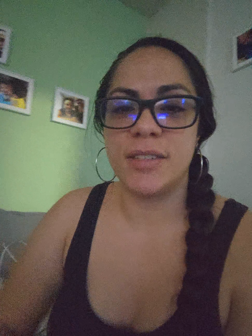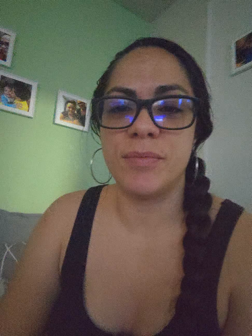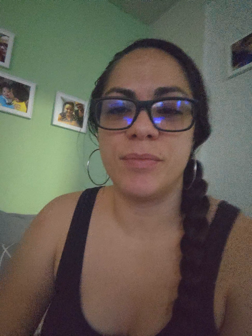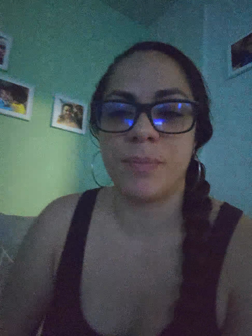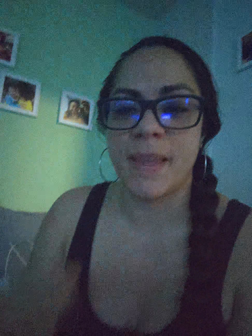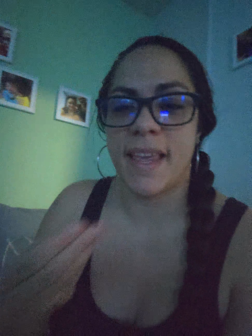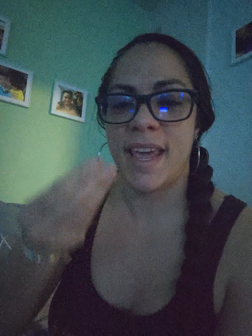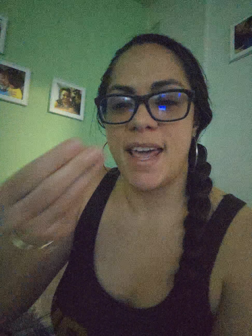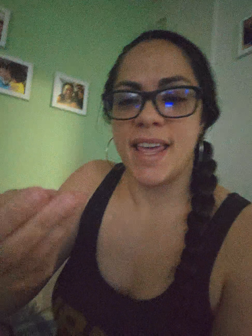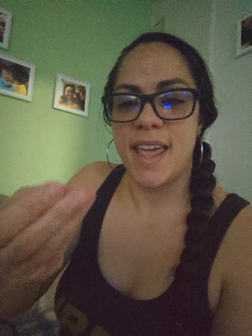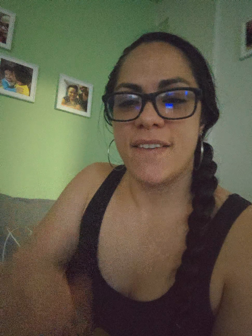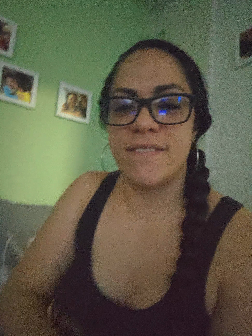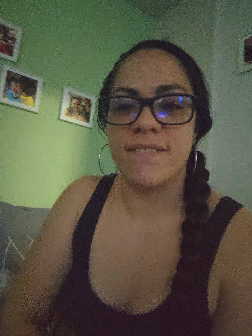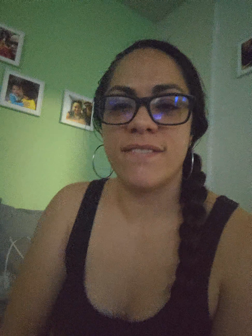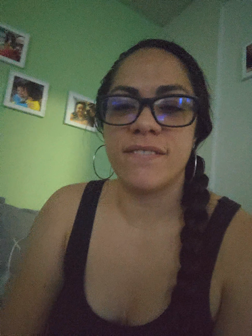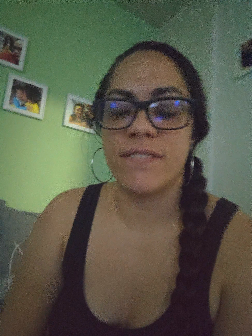give